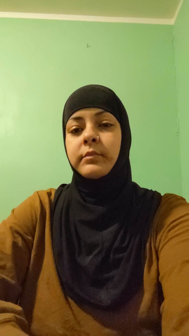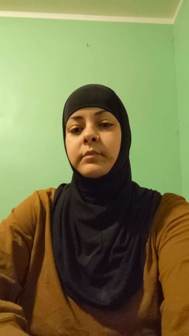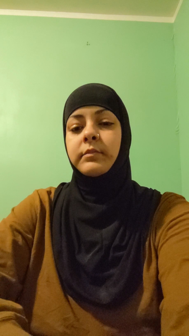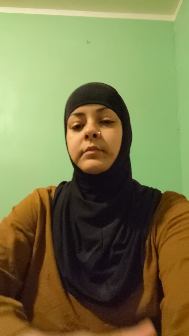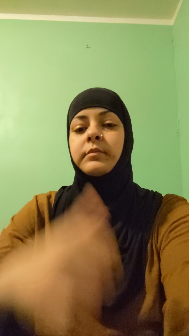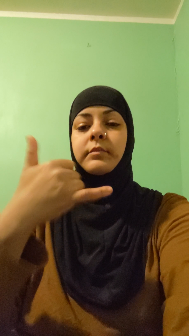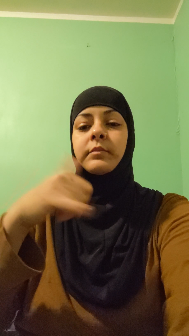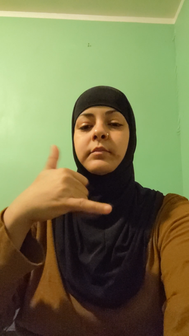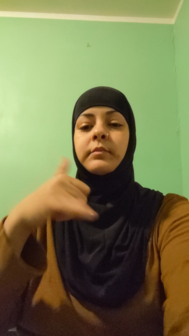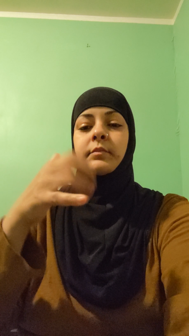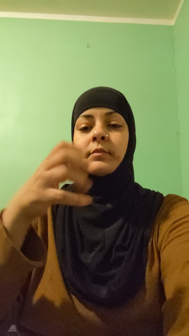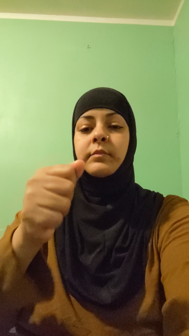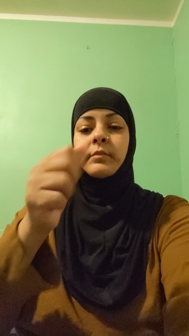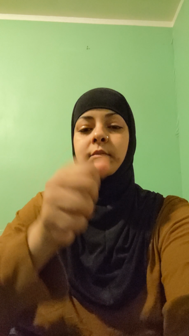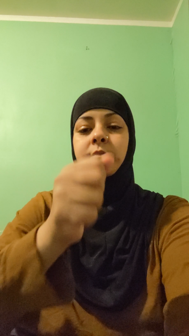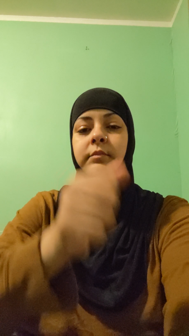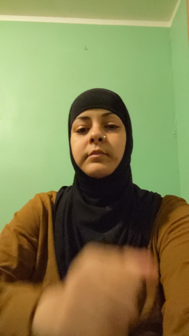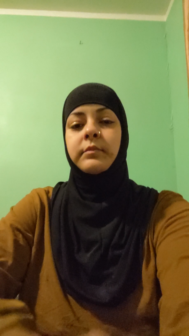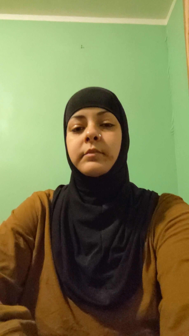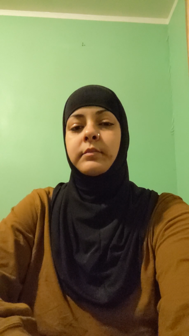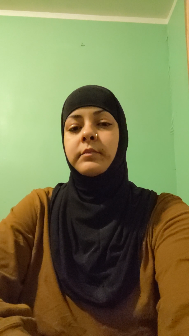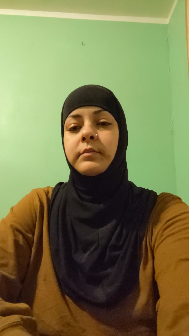play dough